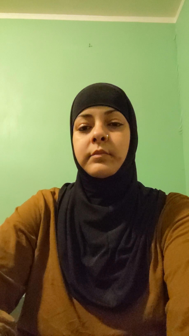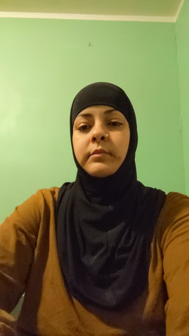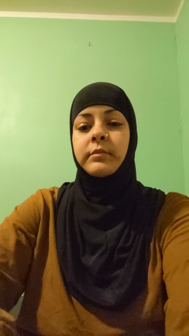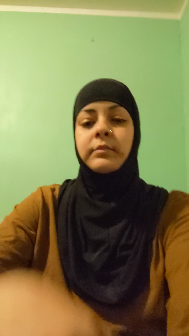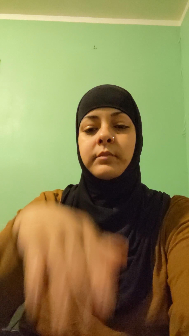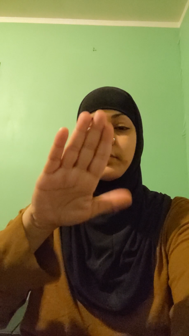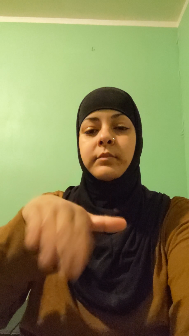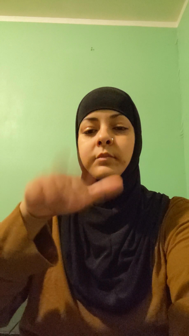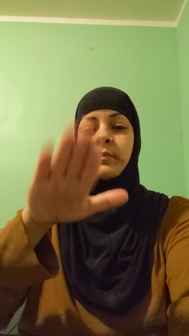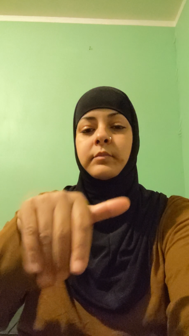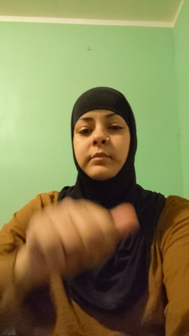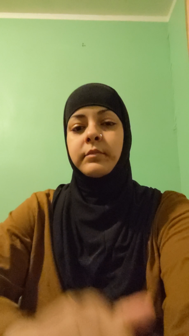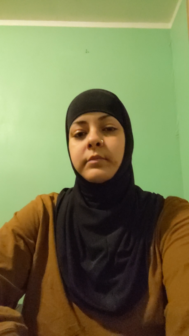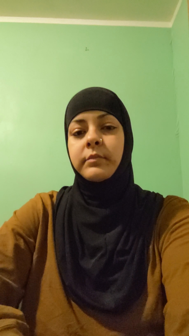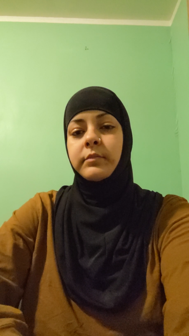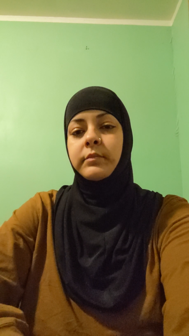paint